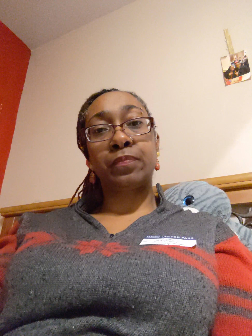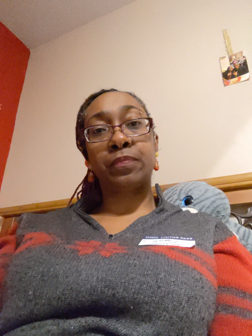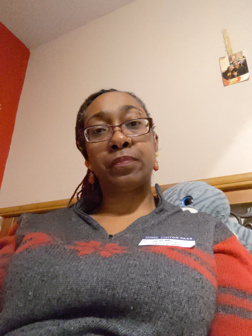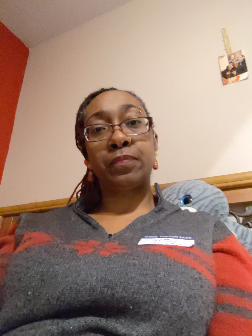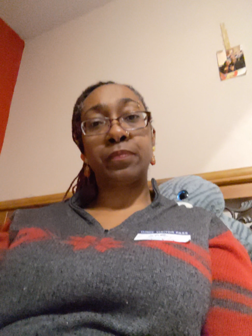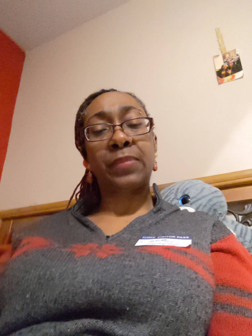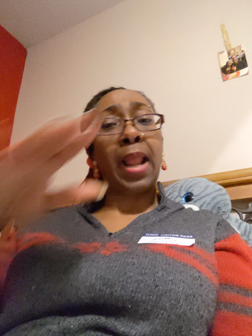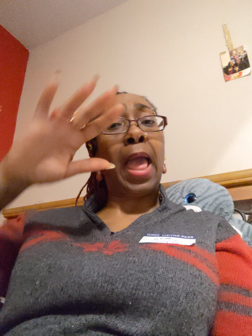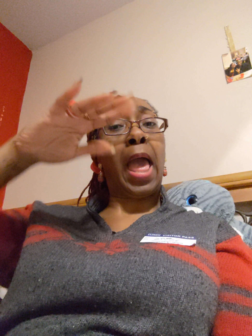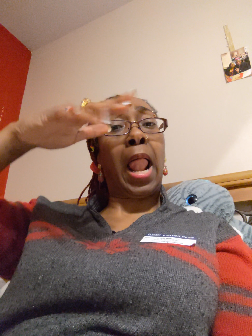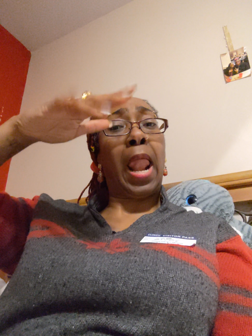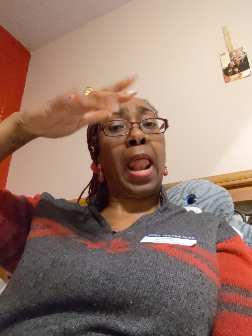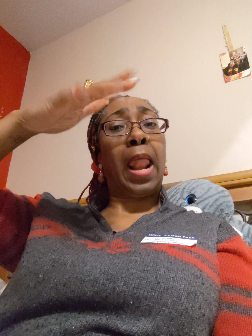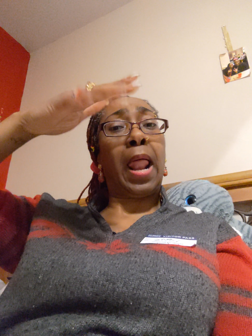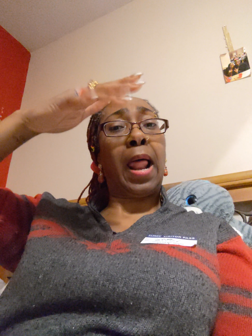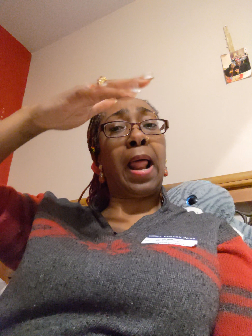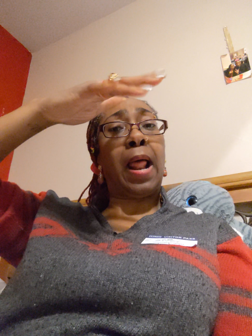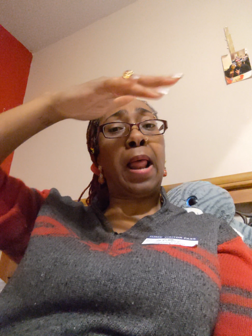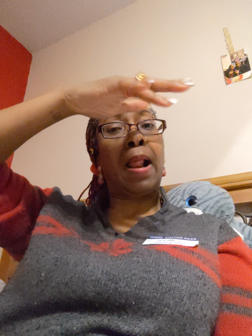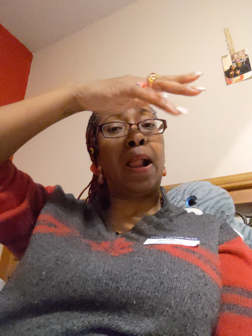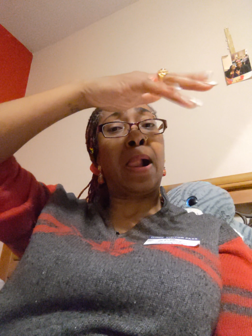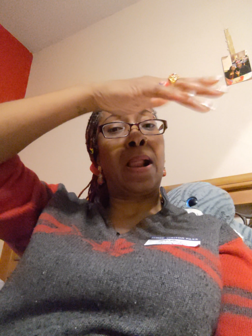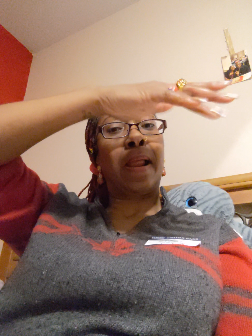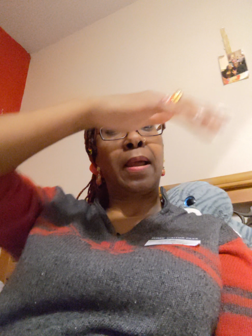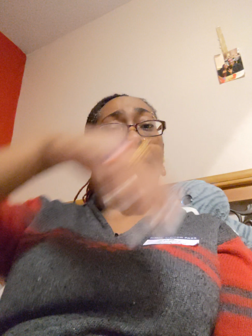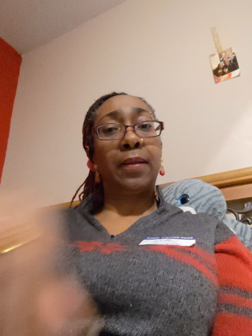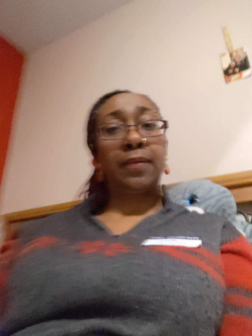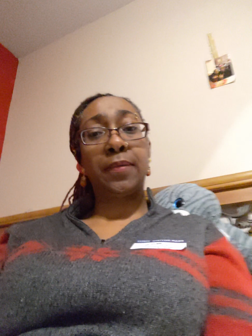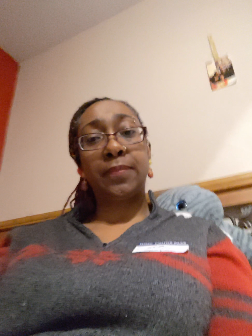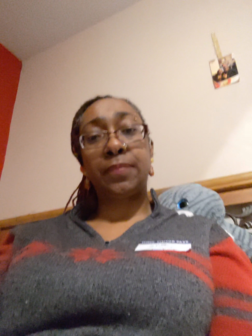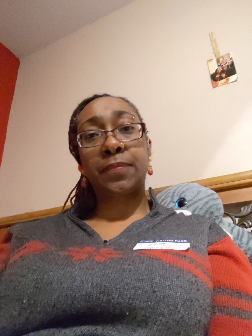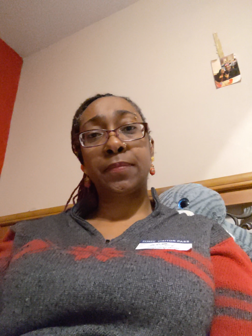helicopter